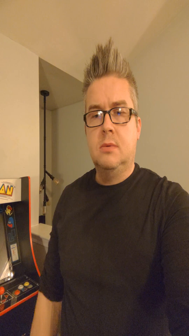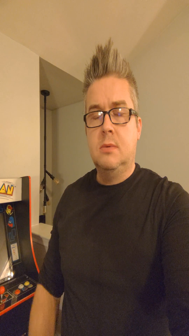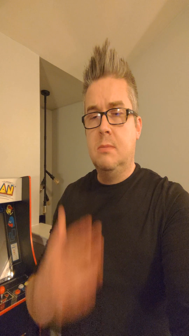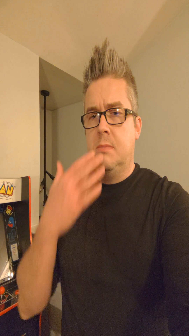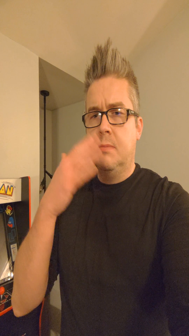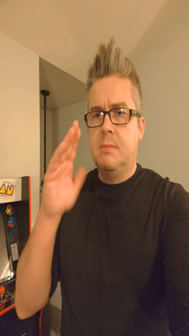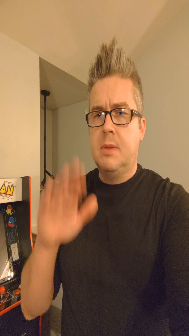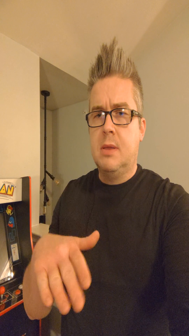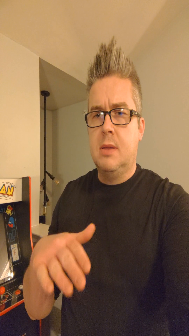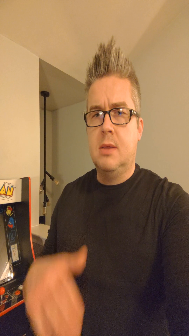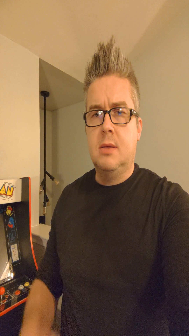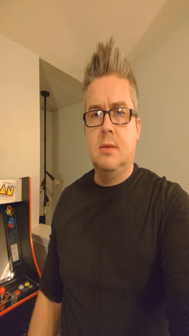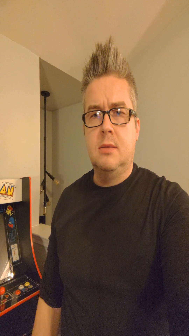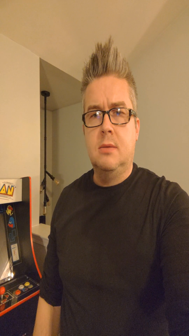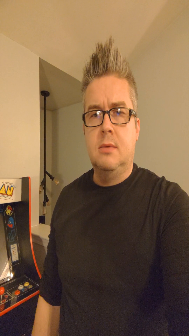bad